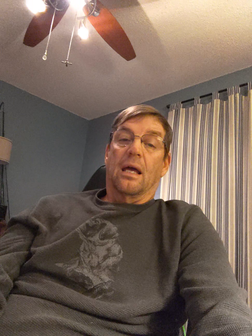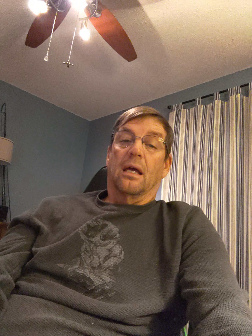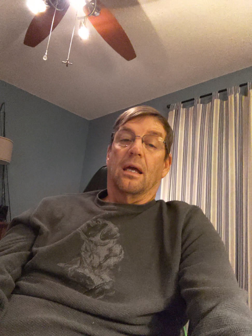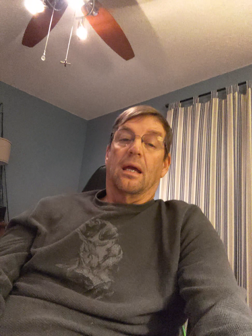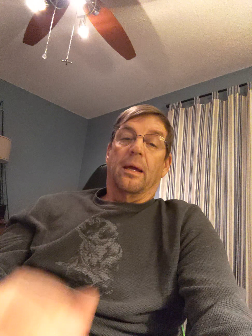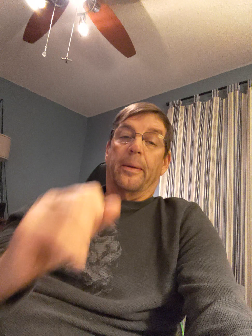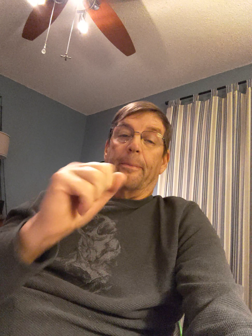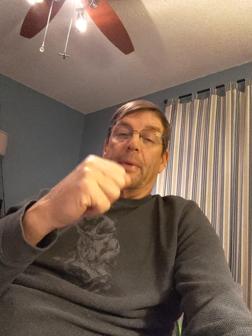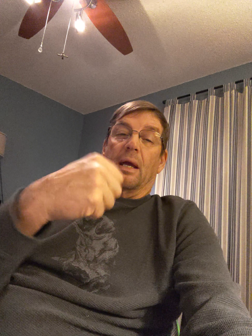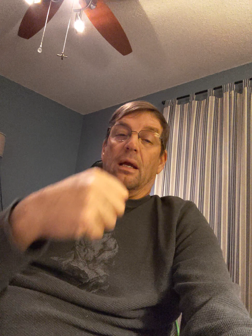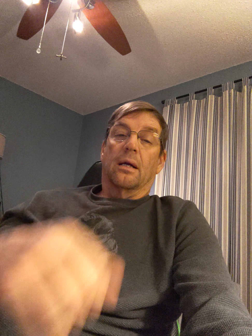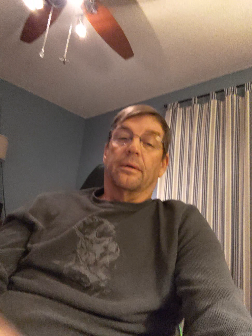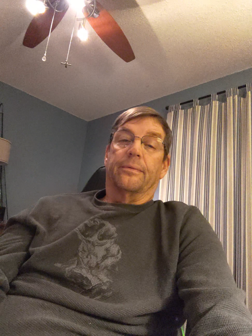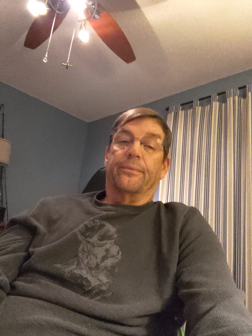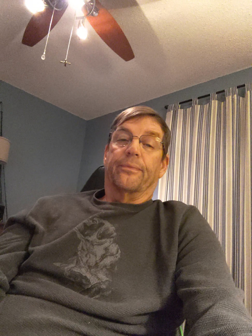make